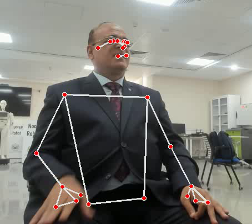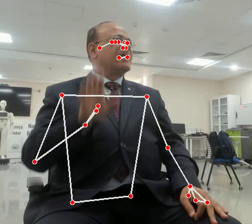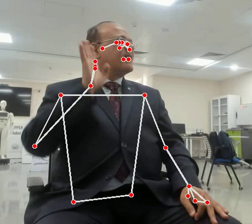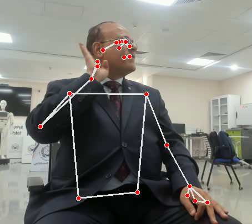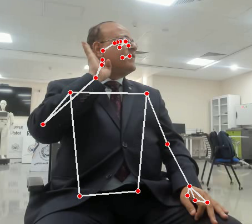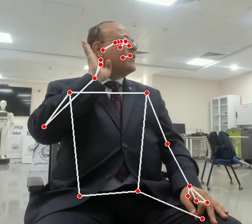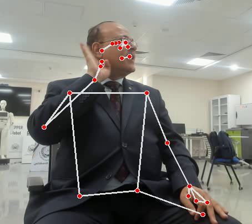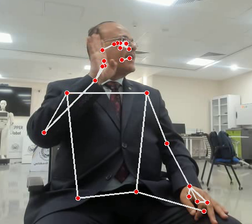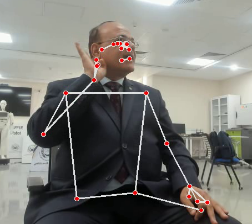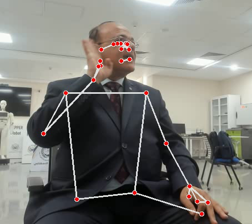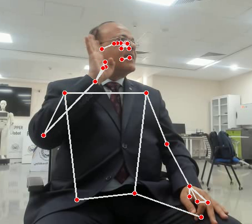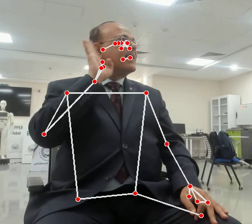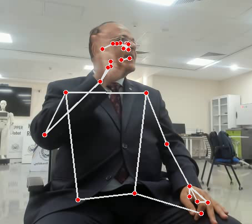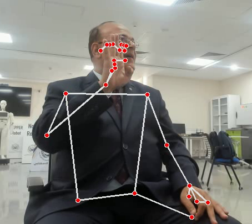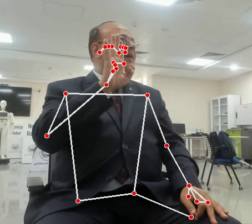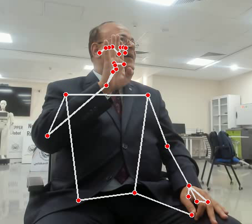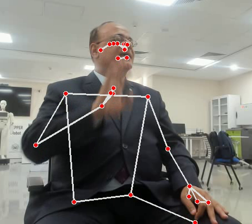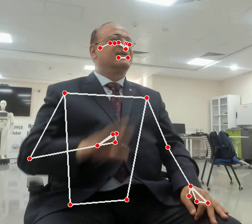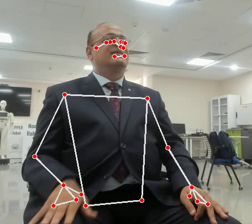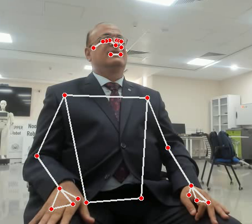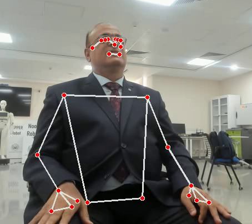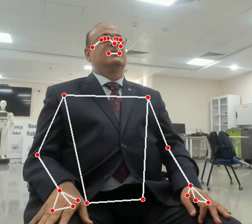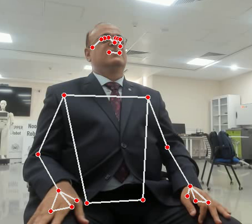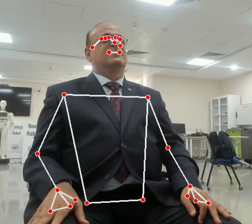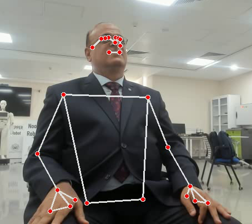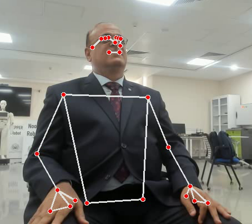fokk many